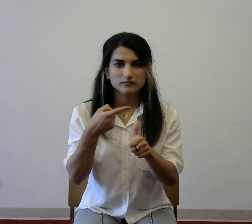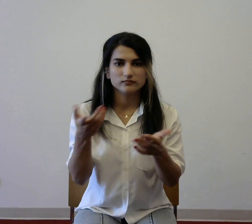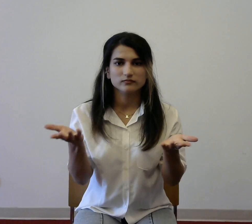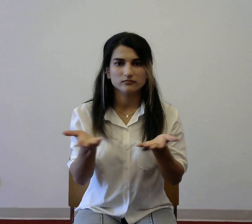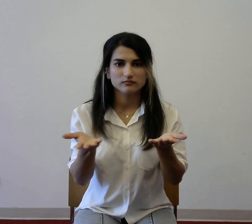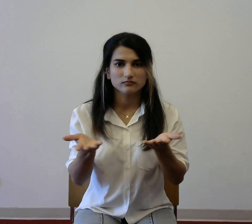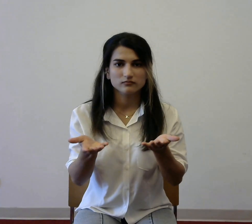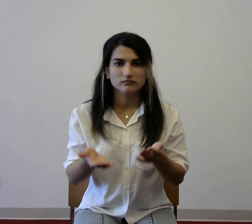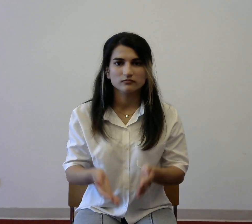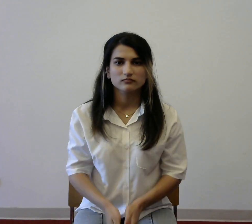nədir